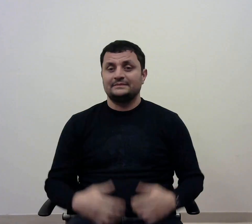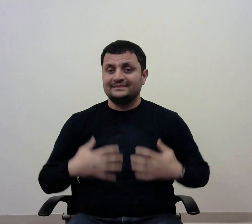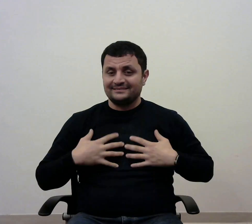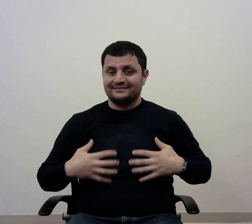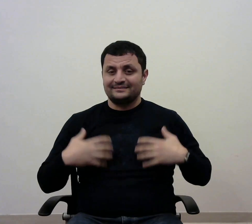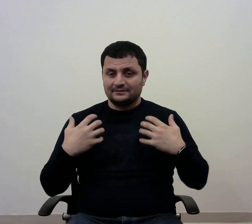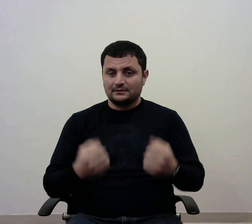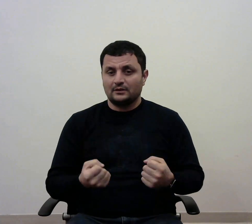sağlam